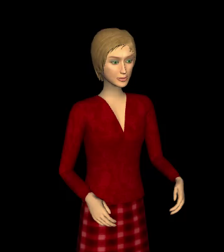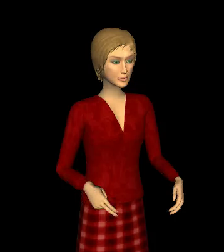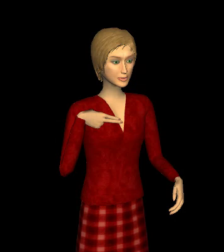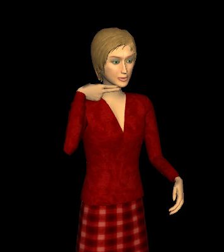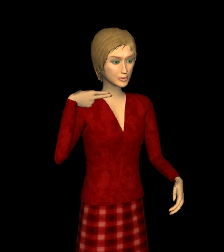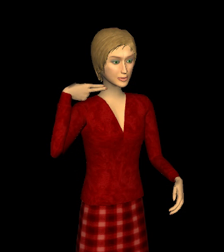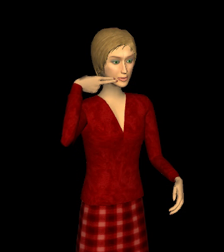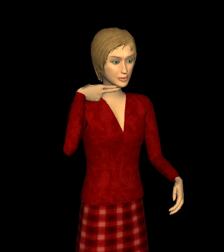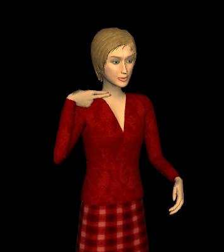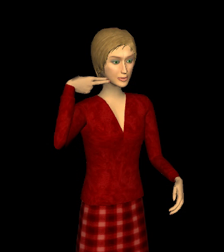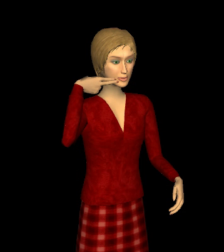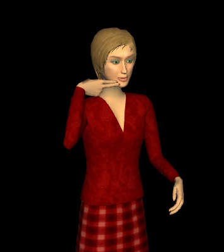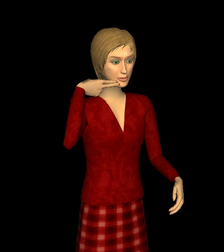نوفمبر